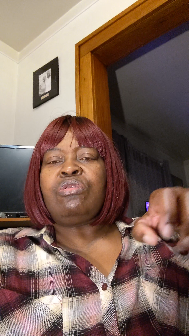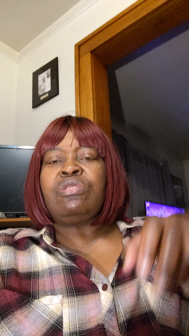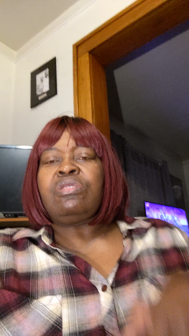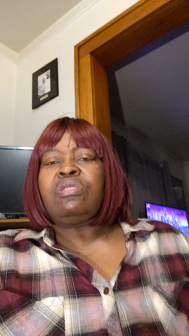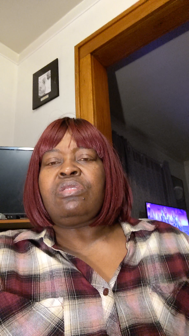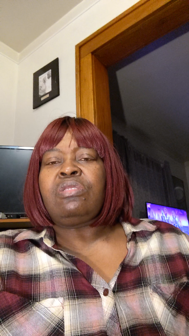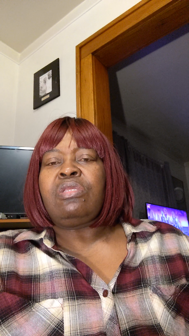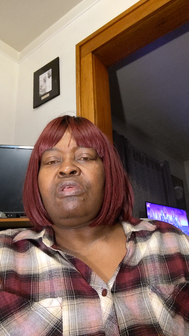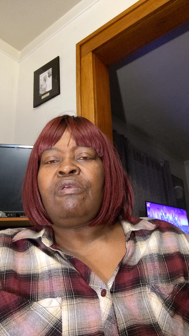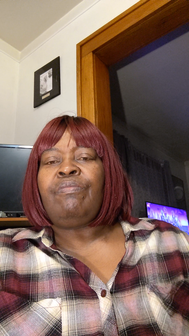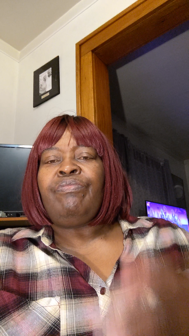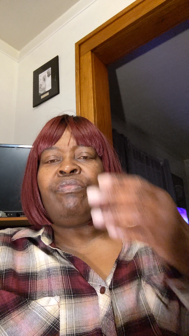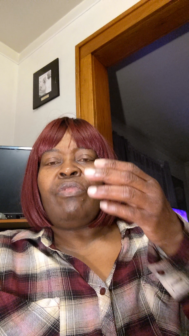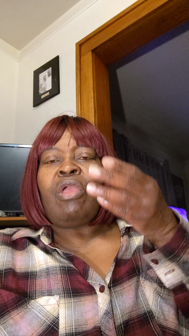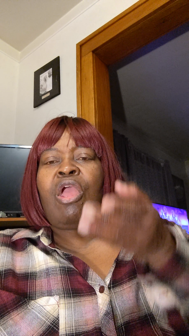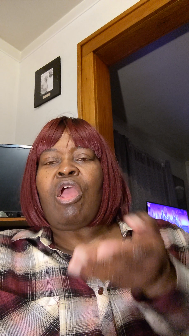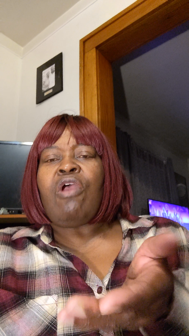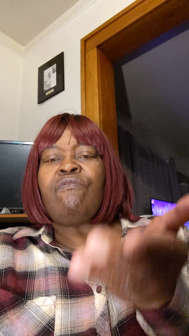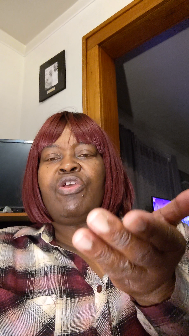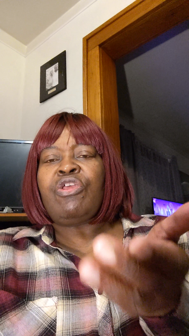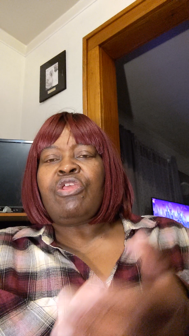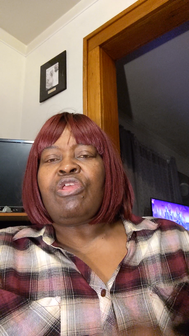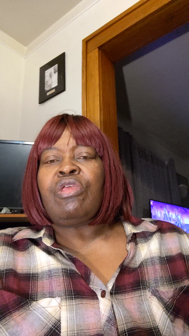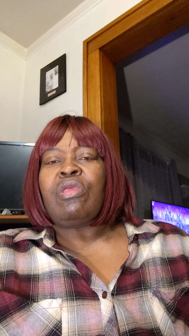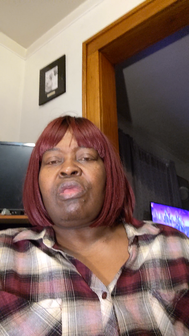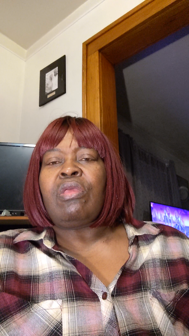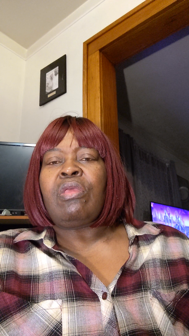oven